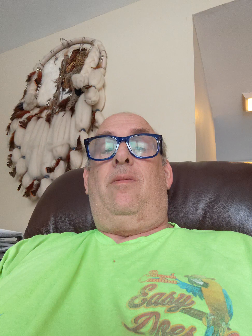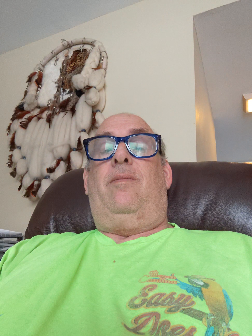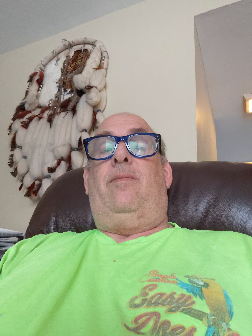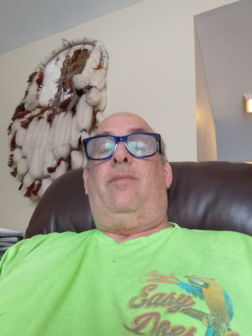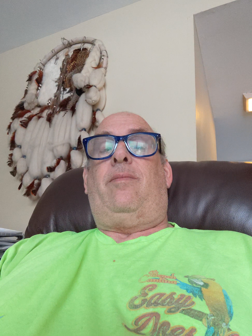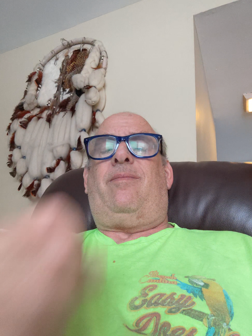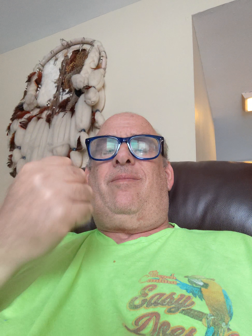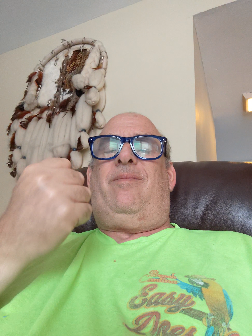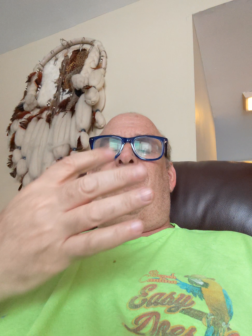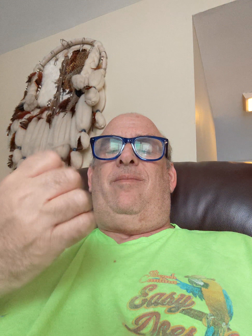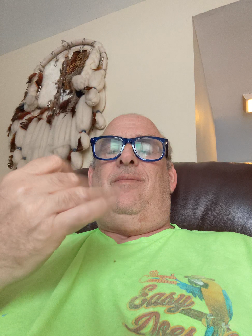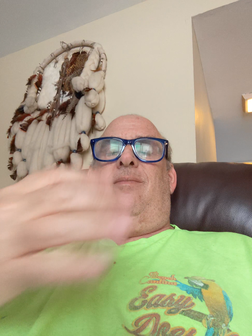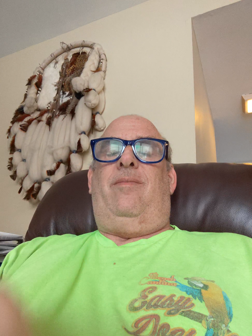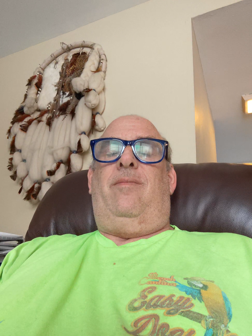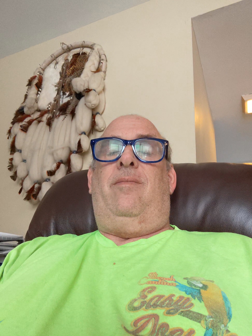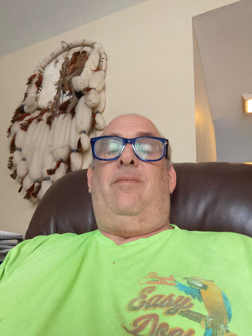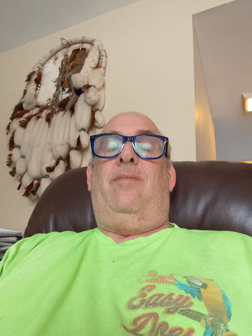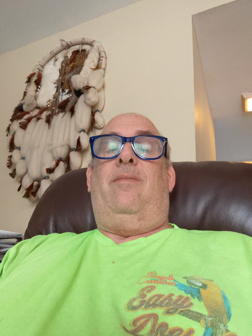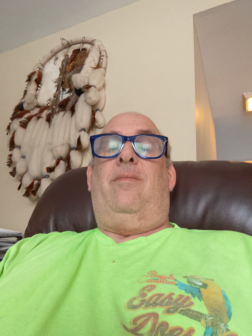many